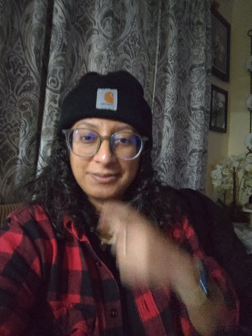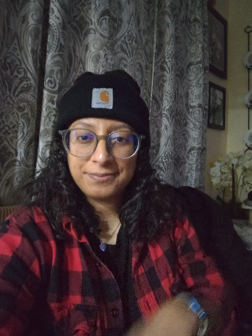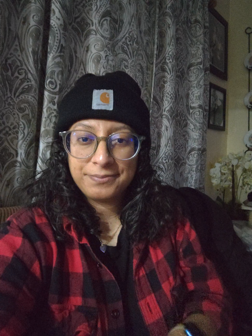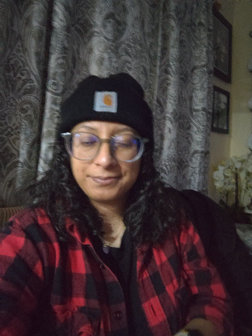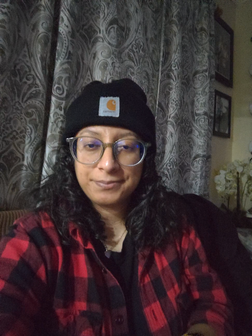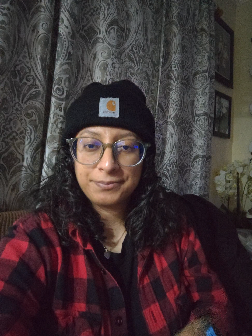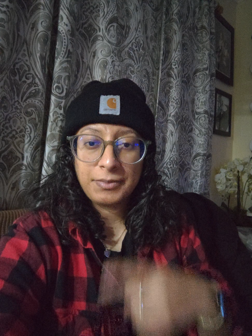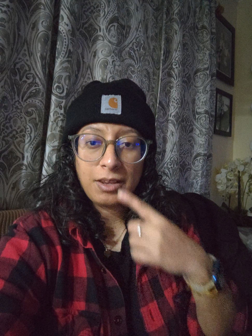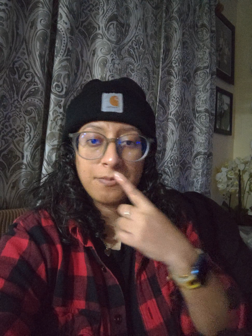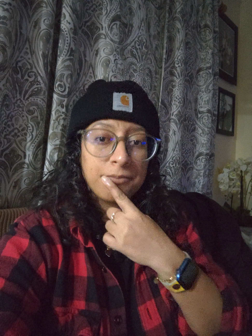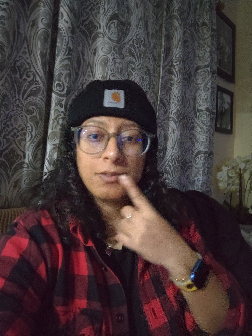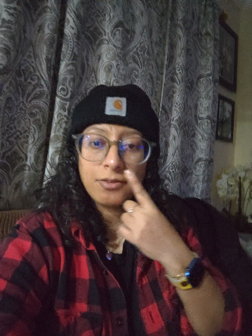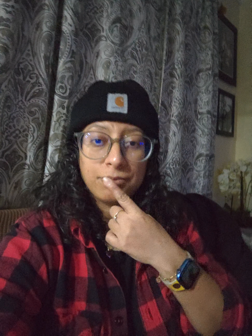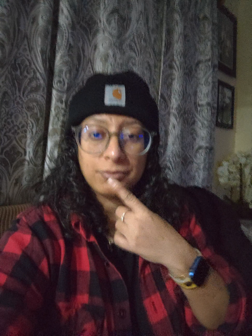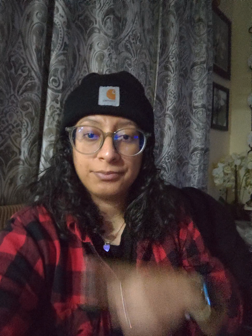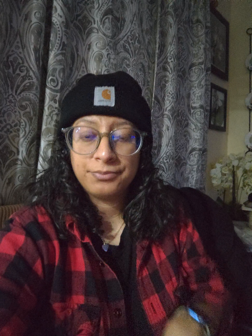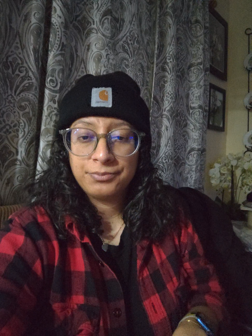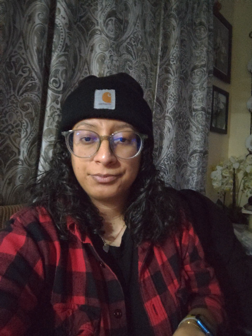mouth